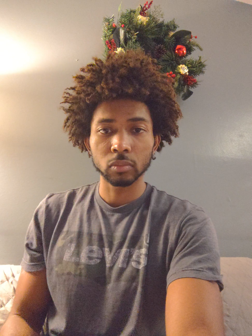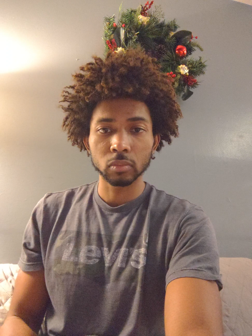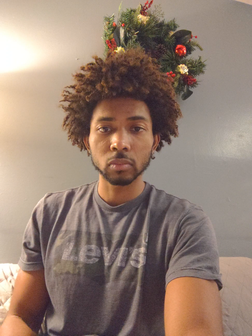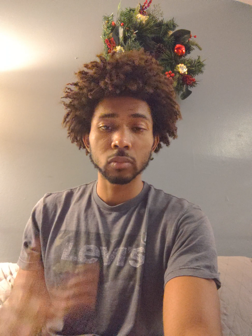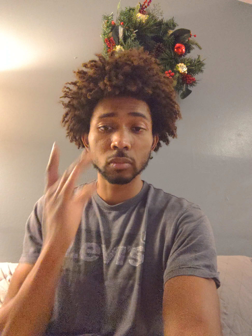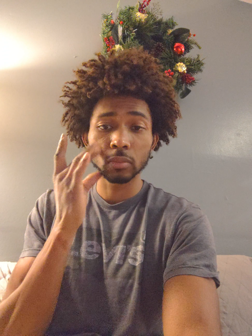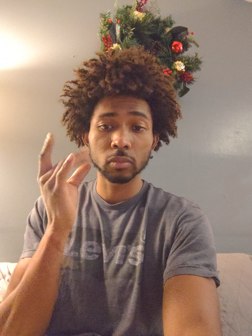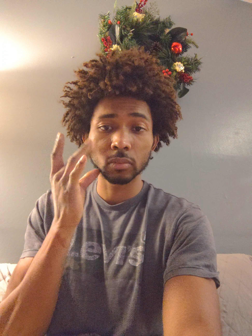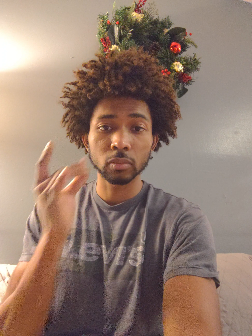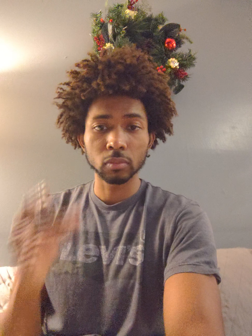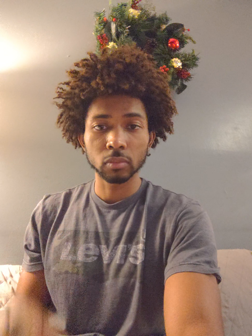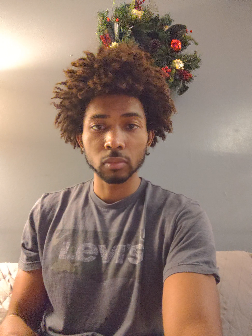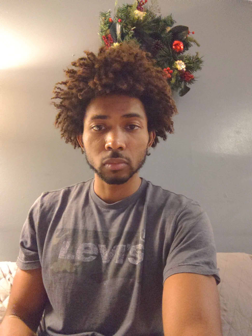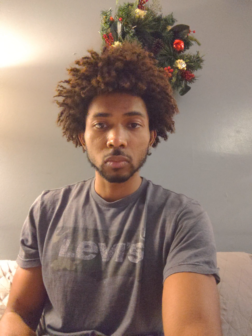kitty